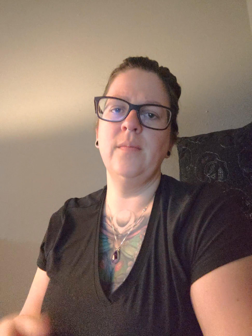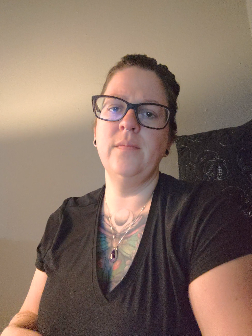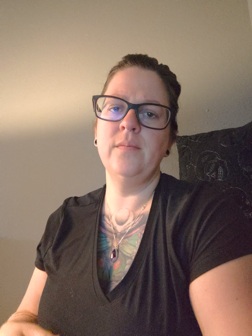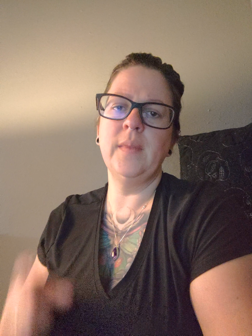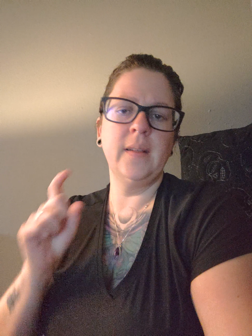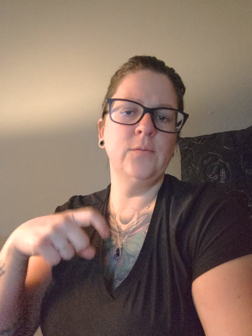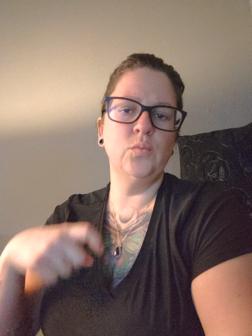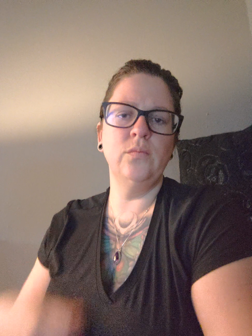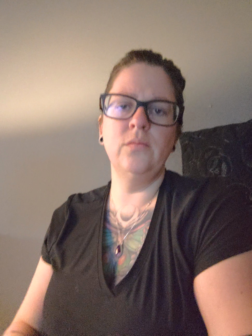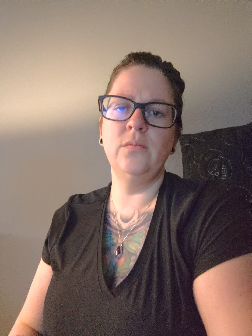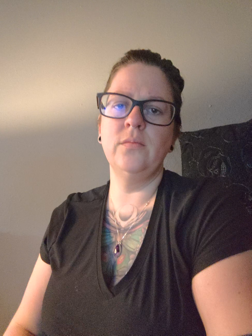have to